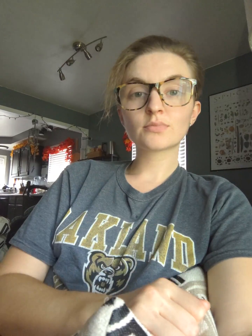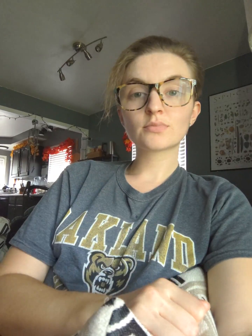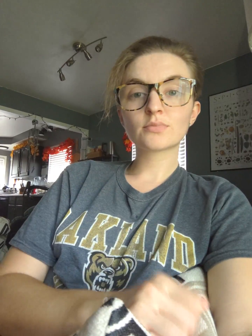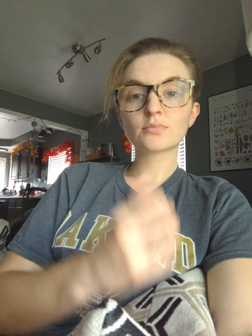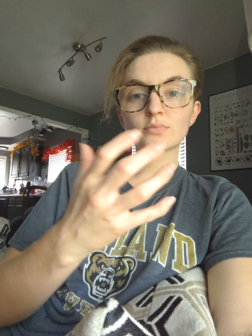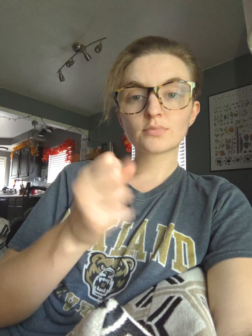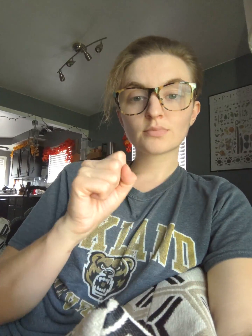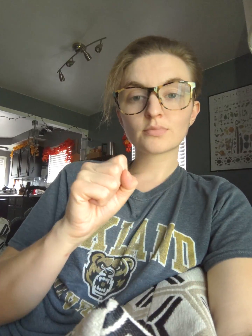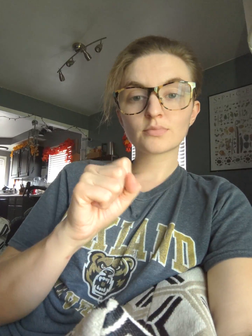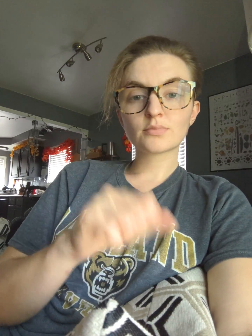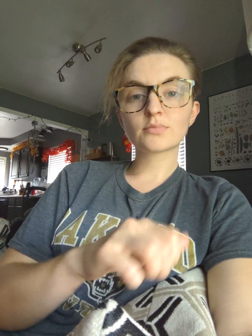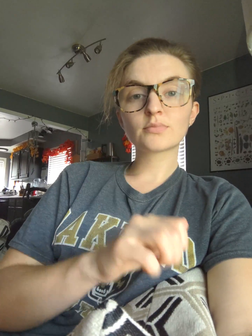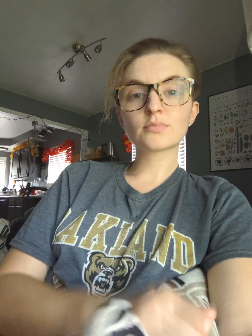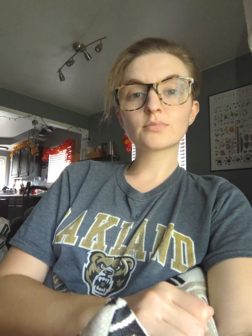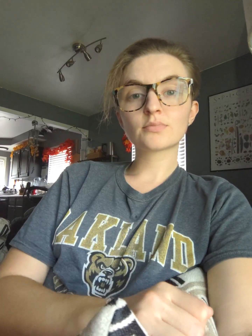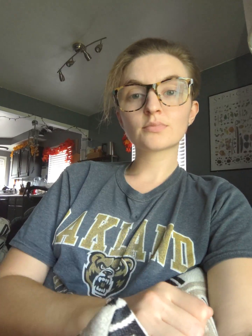catch